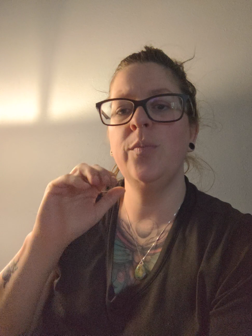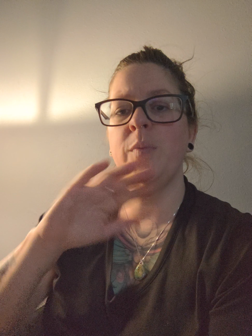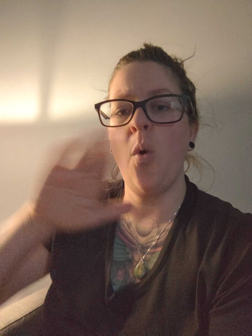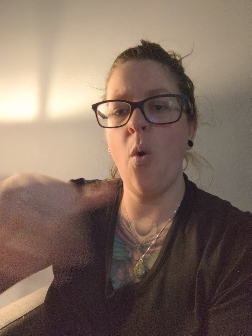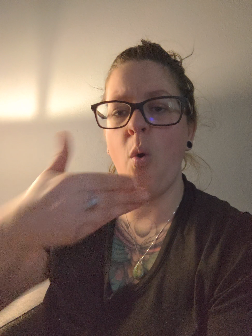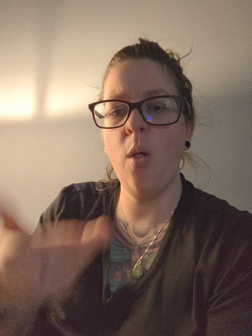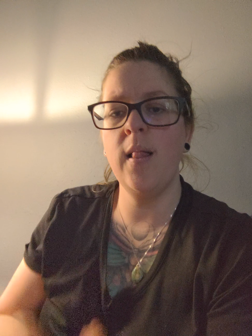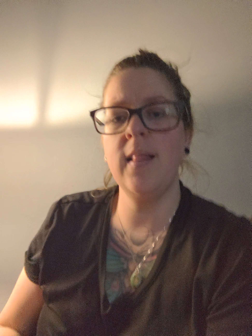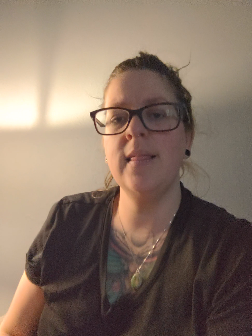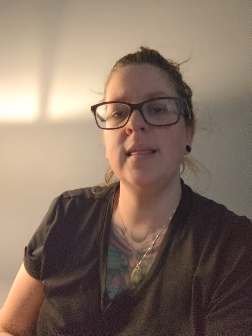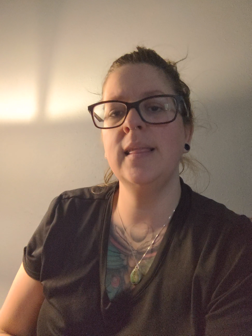all